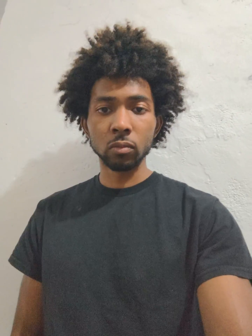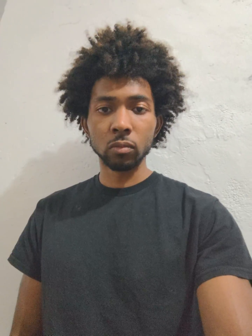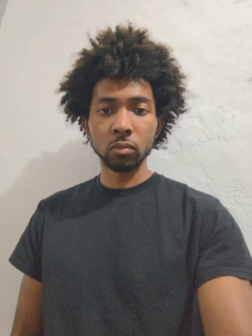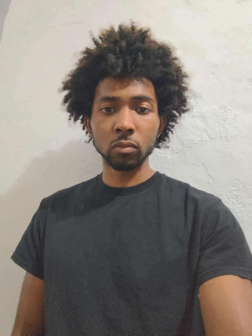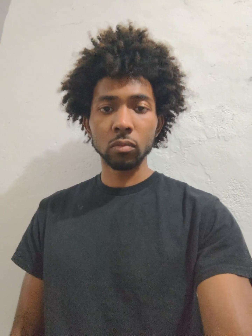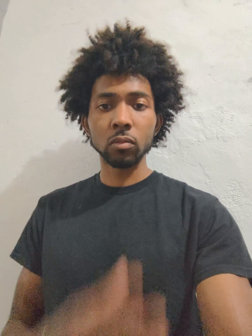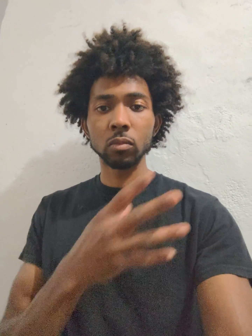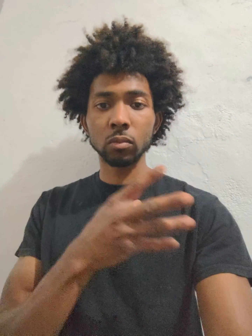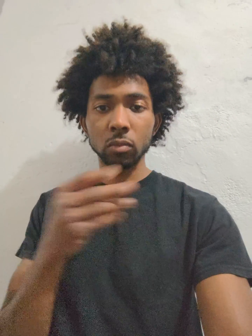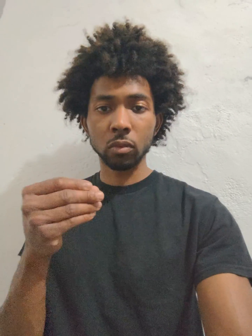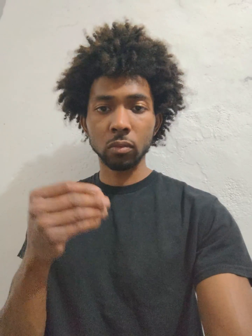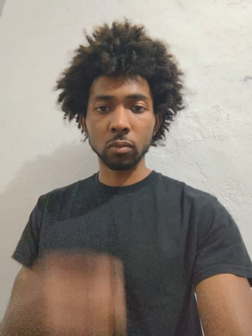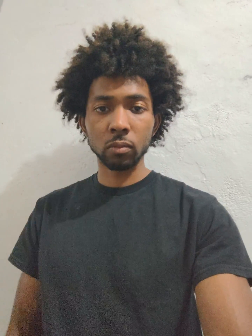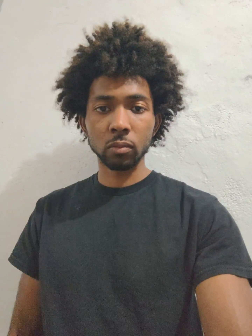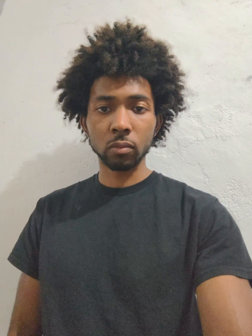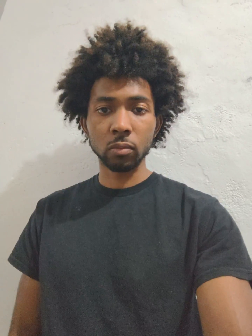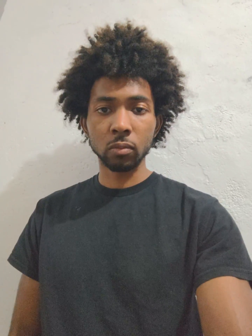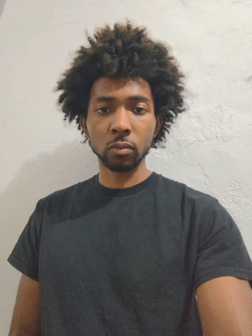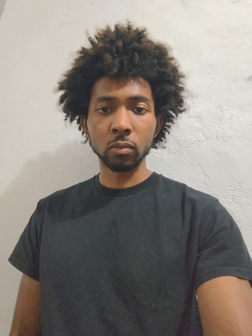and